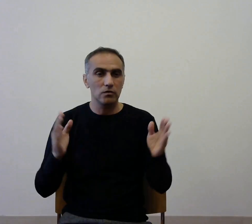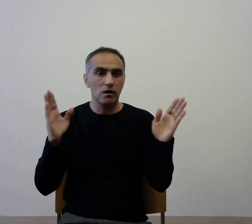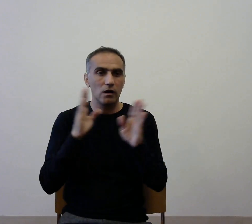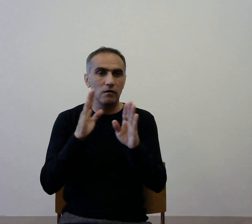hava